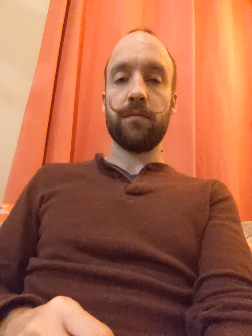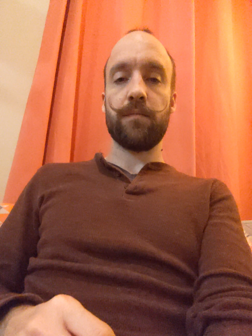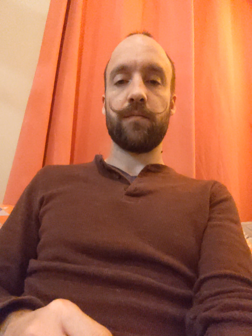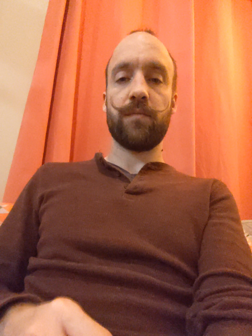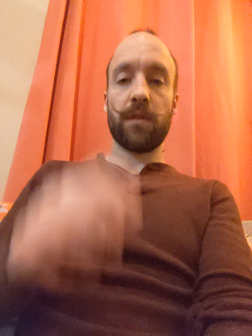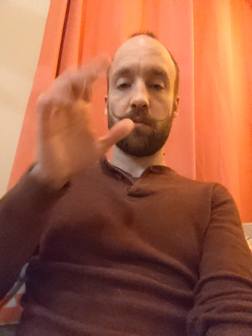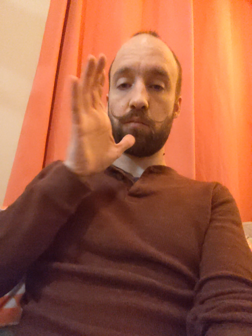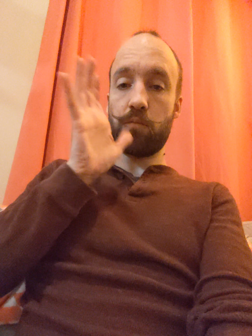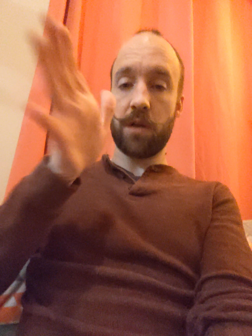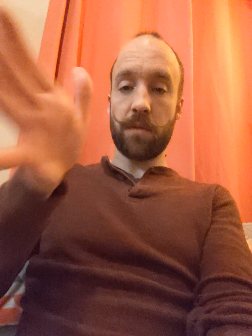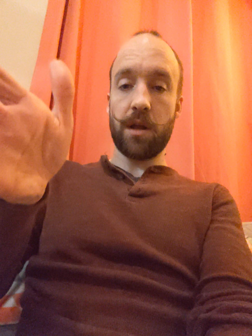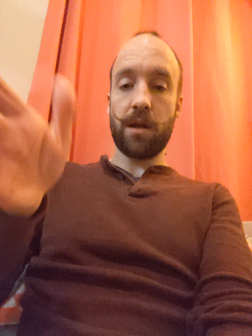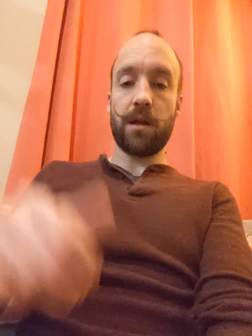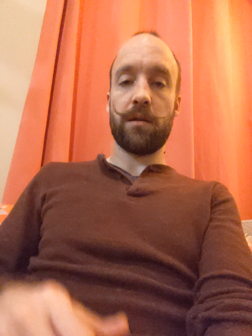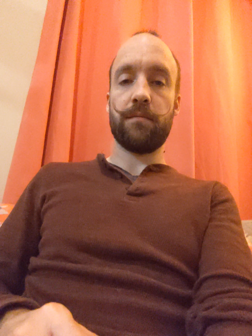grandma